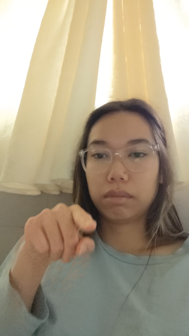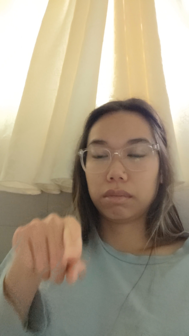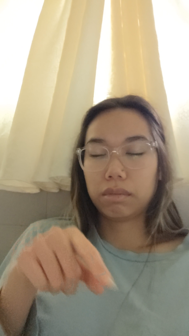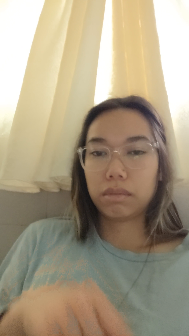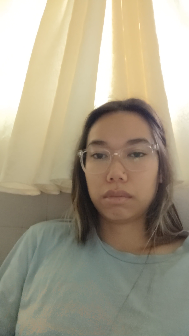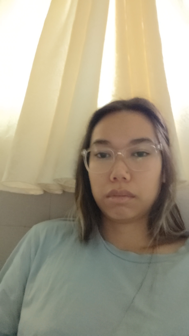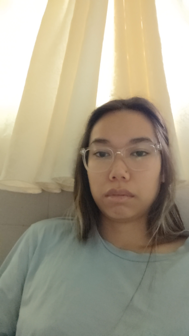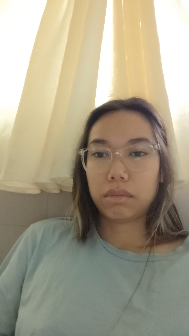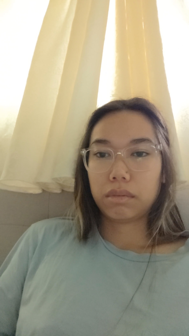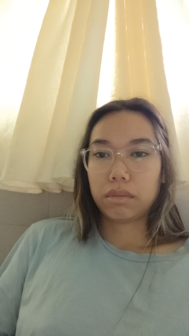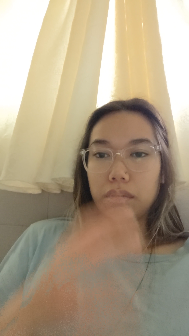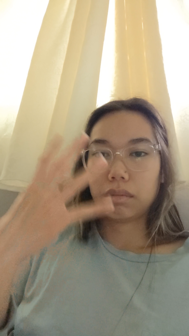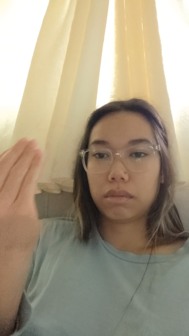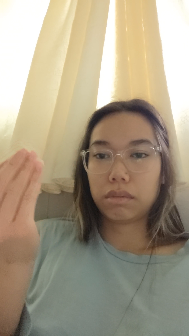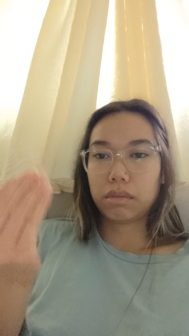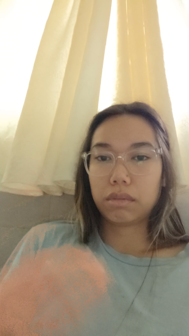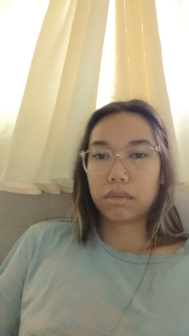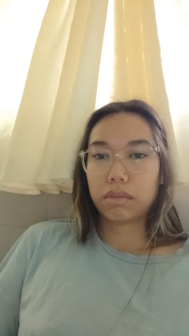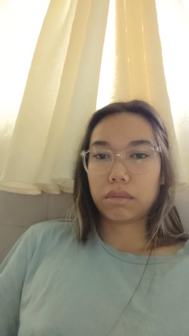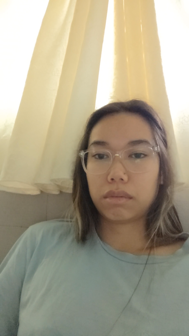got to